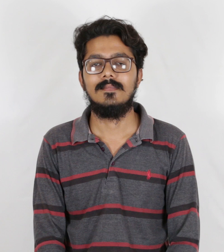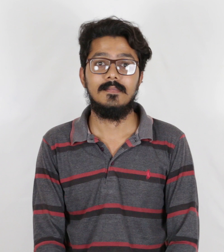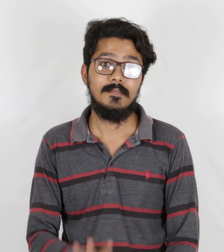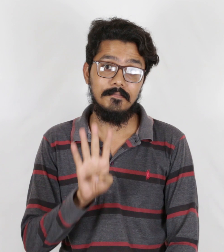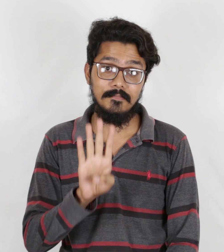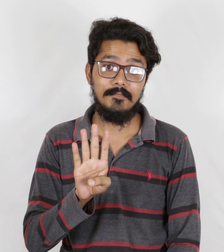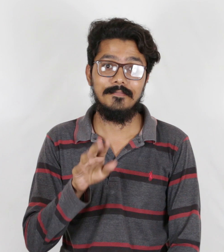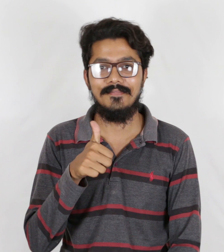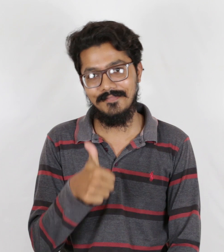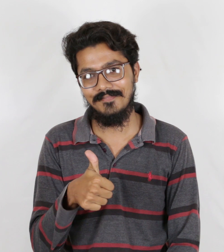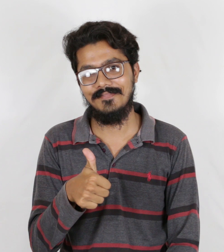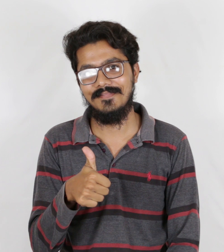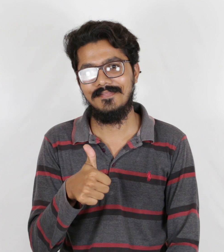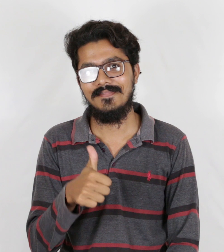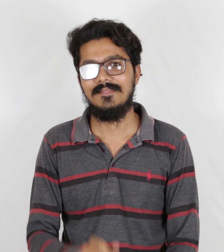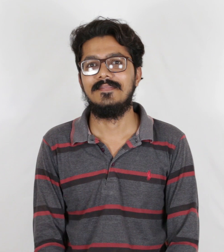best